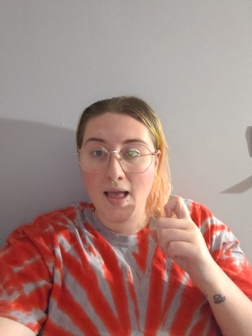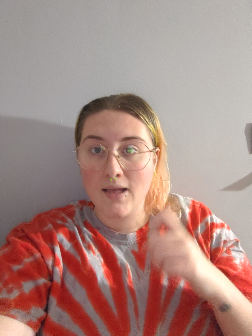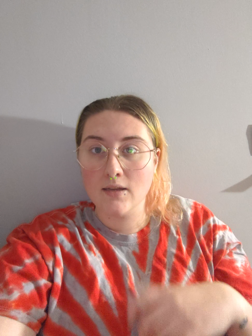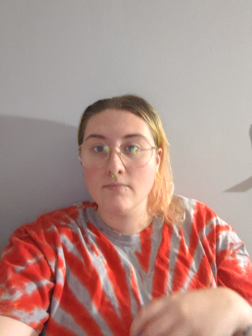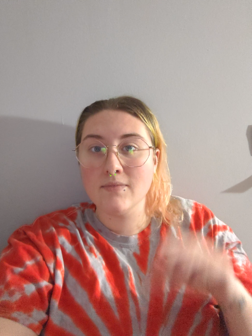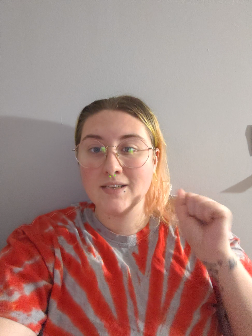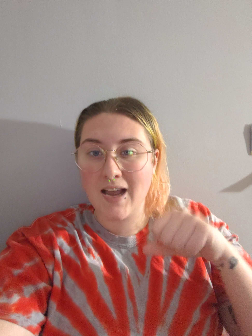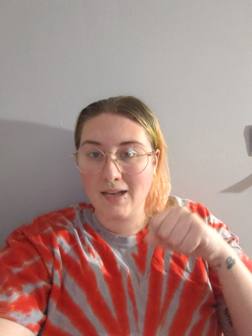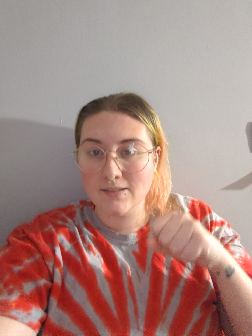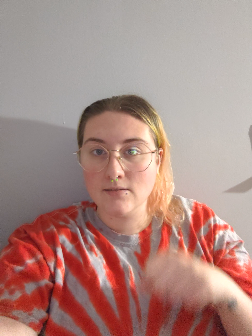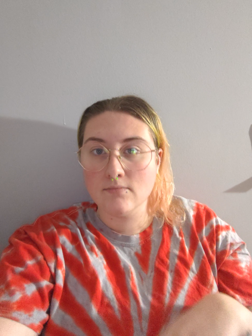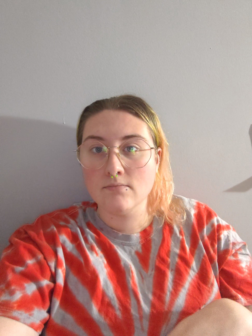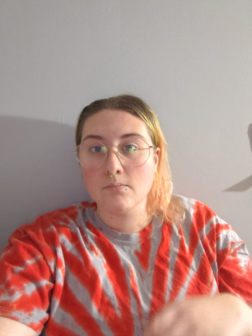yes